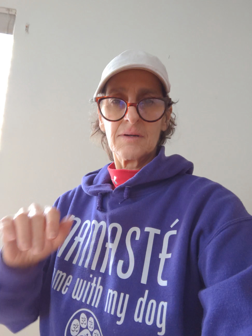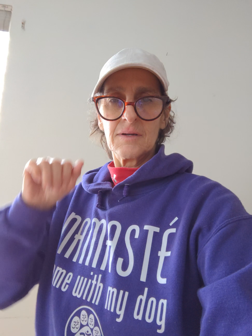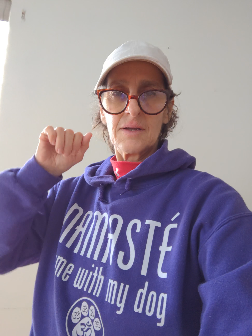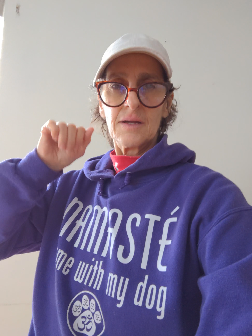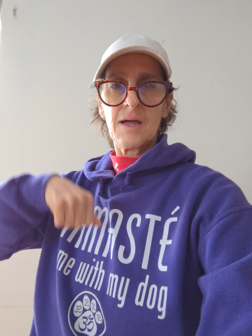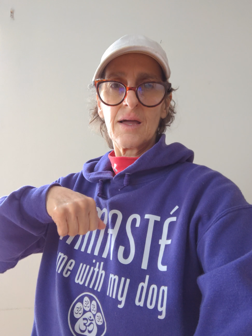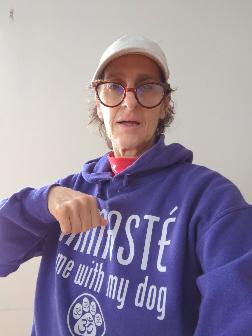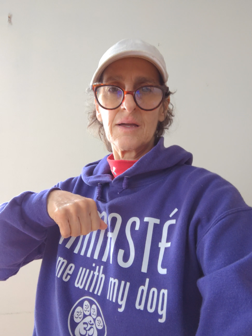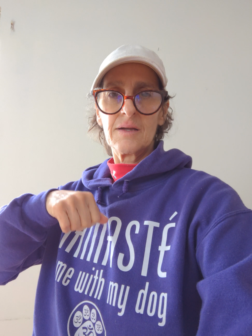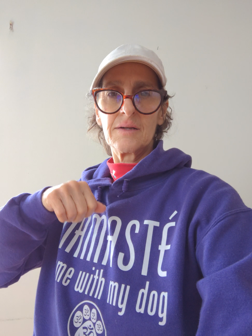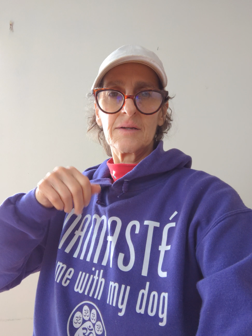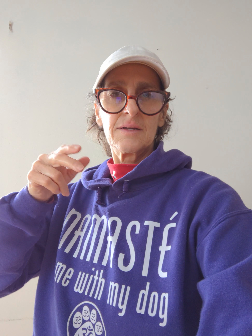can